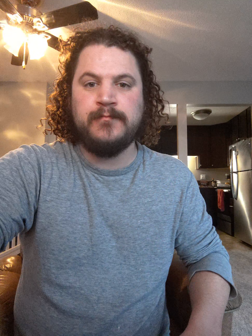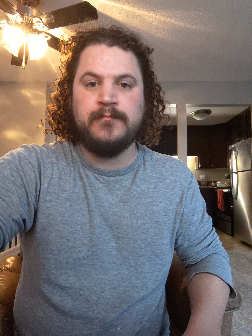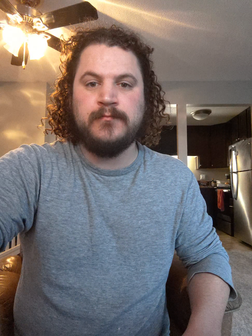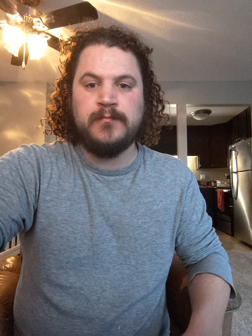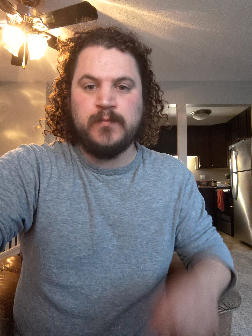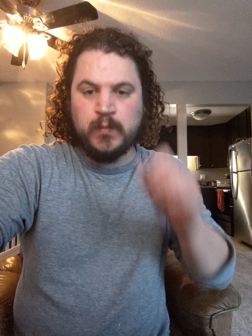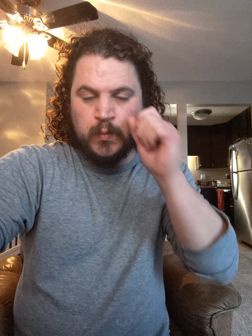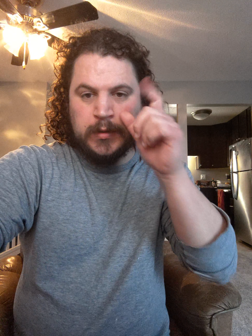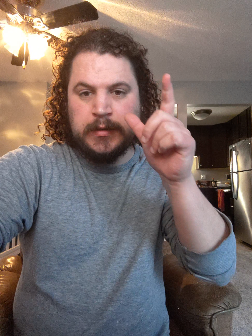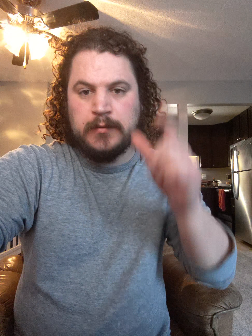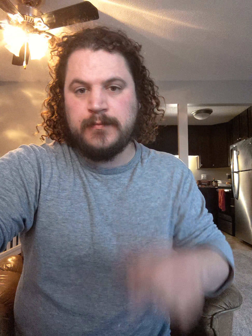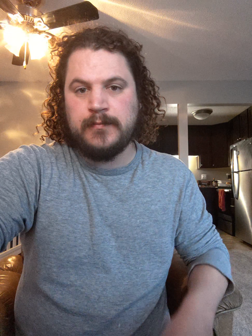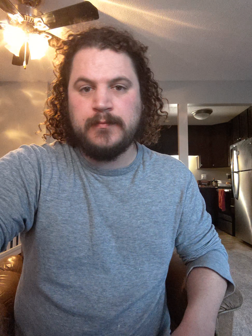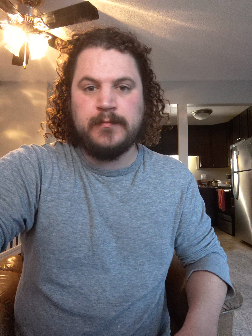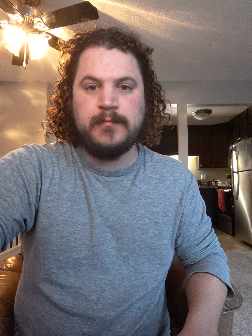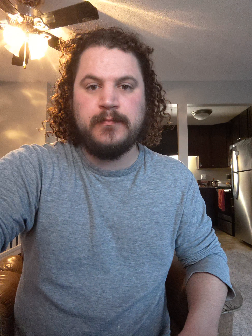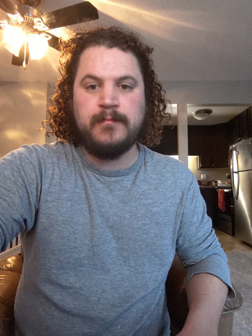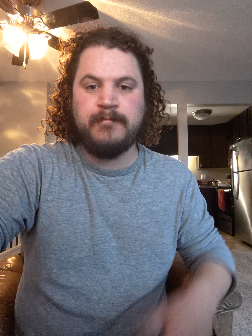wake